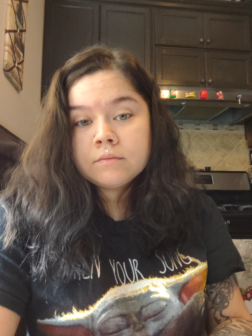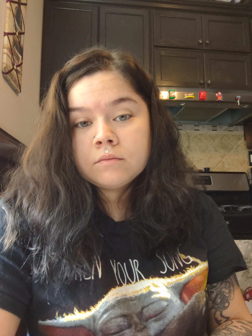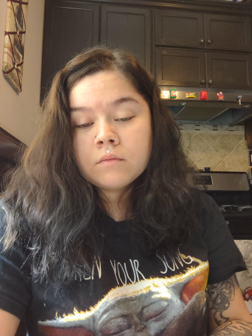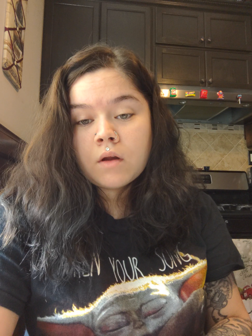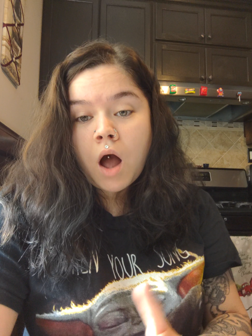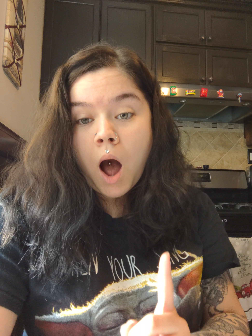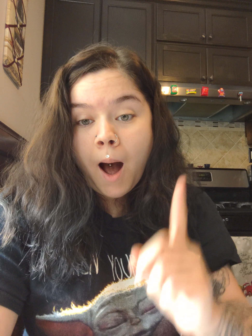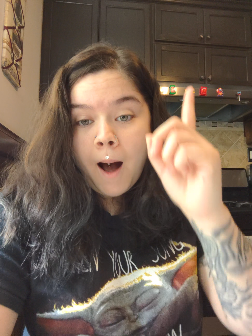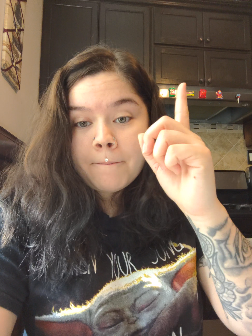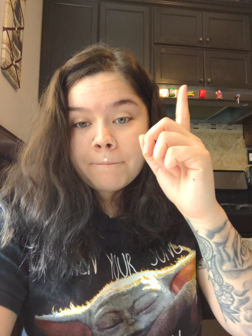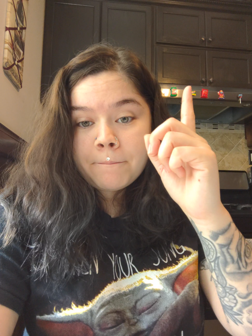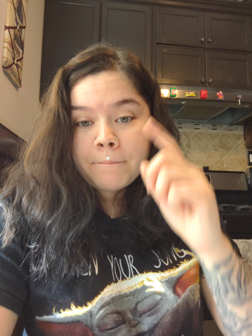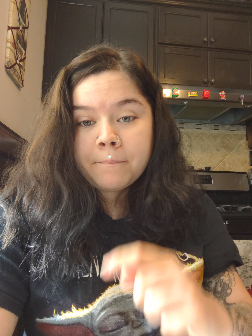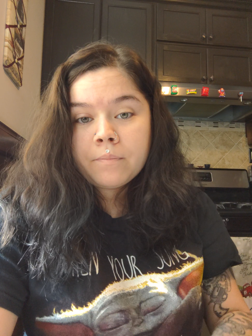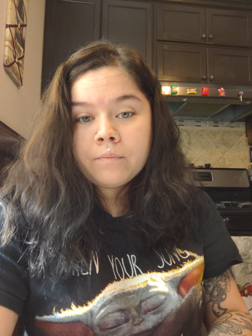up